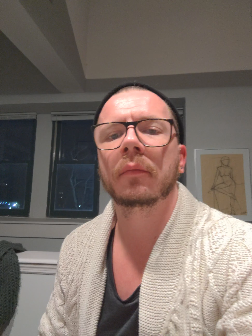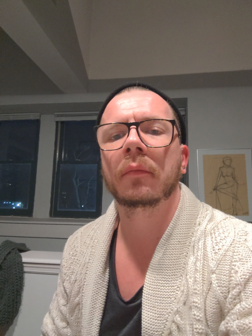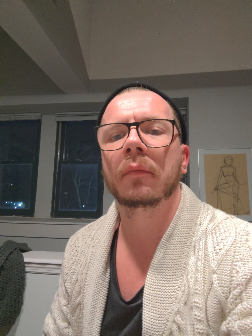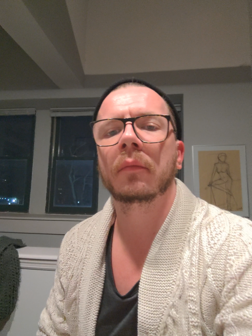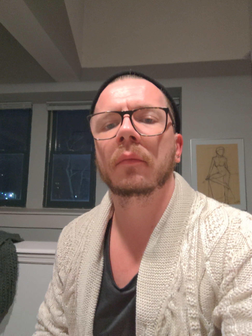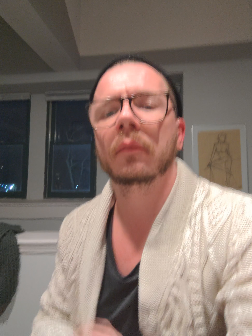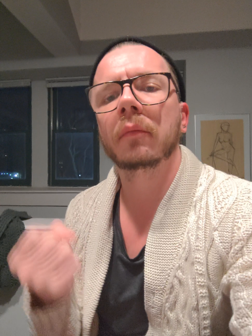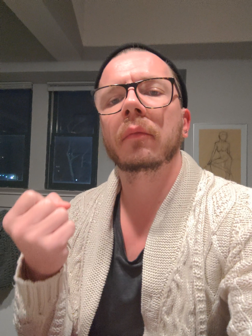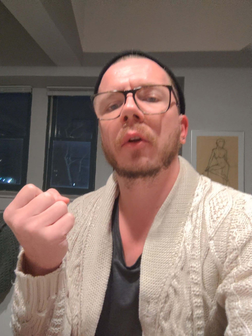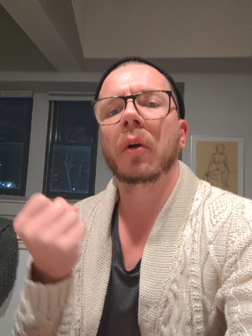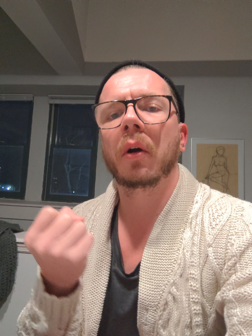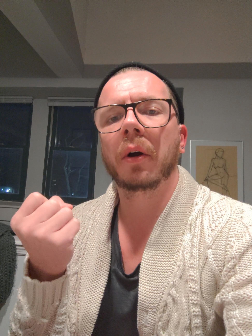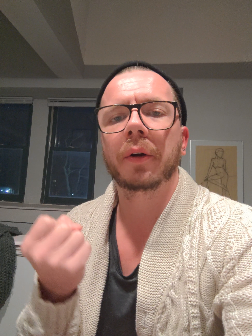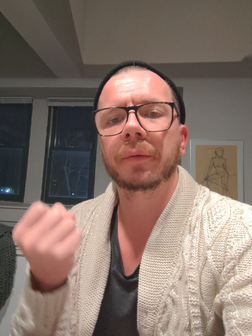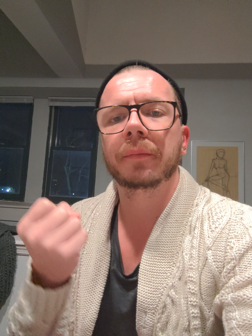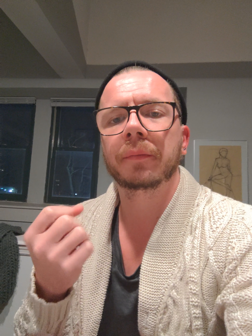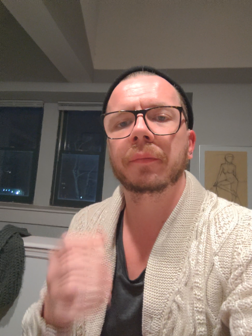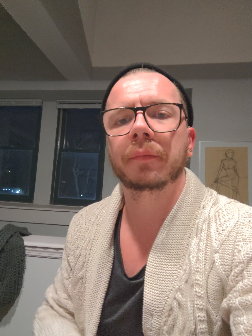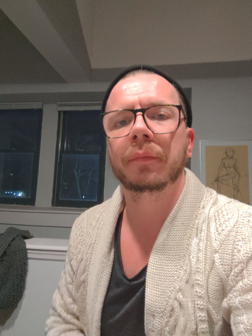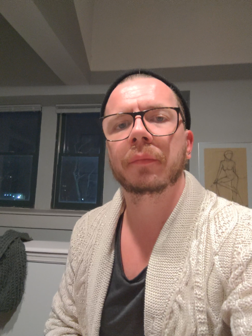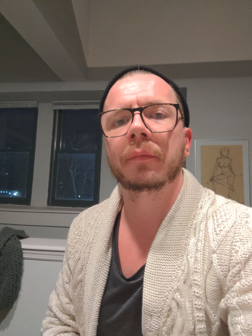car